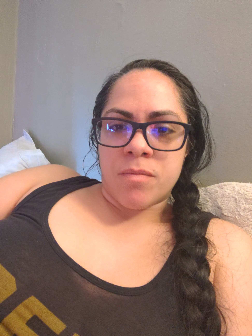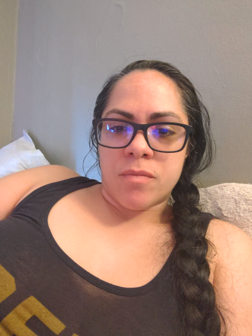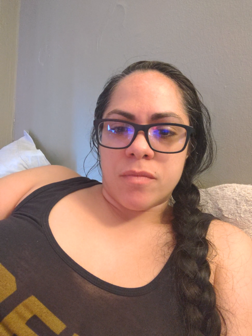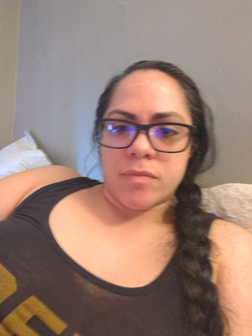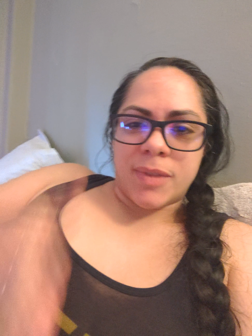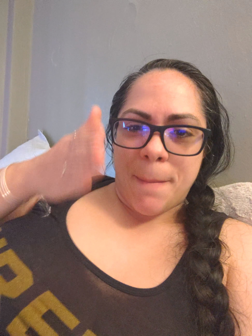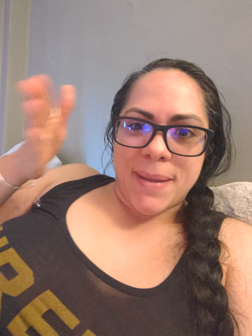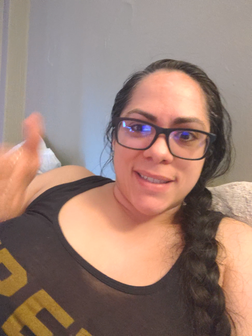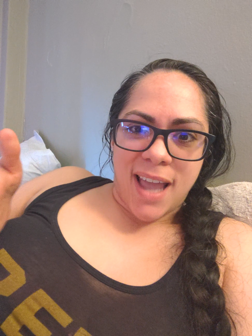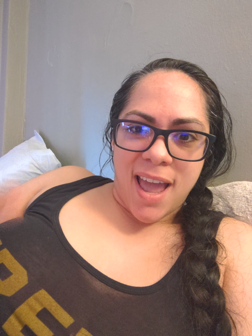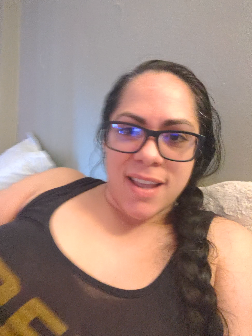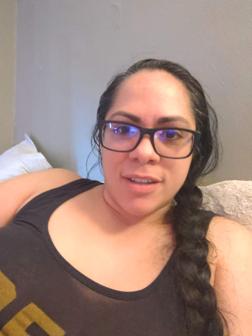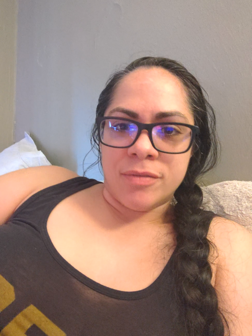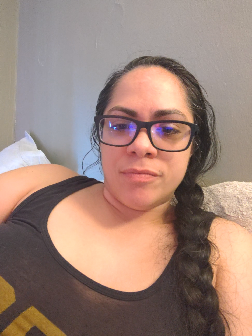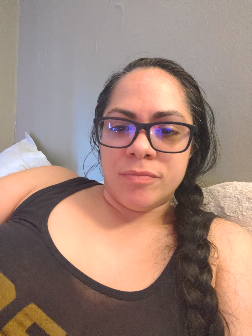beside